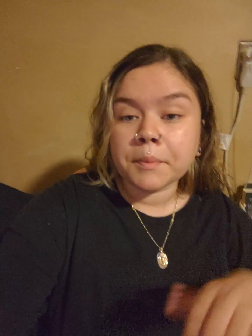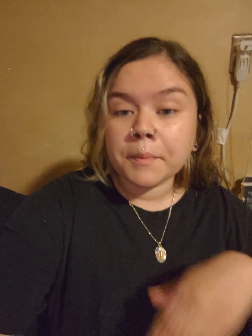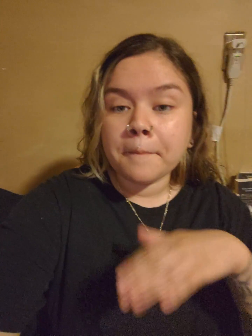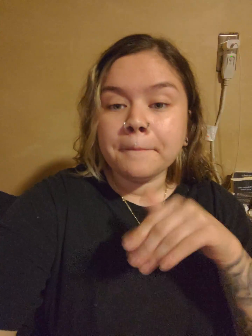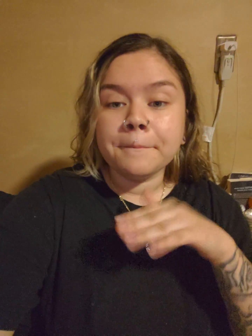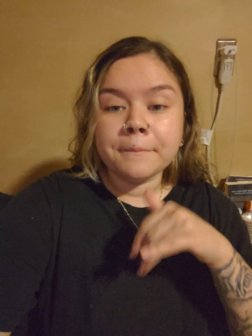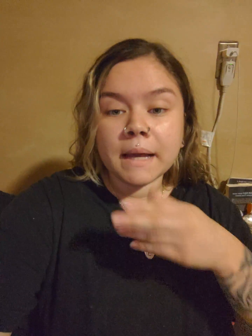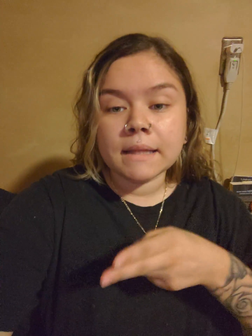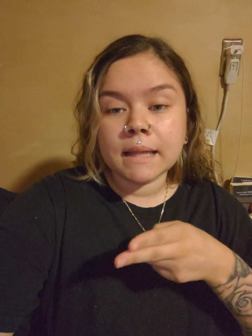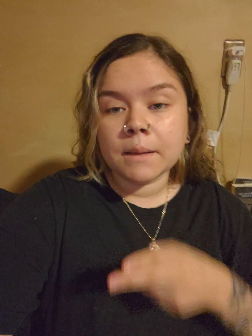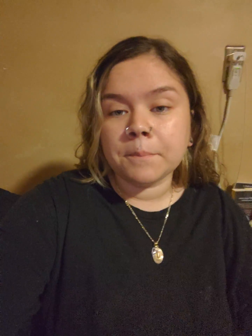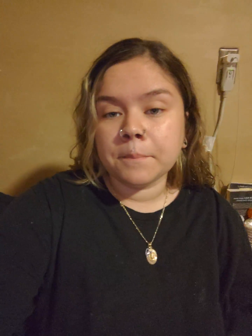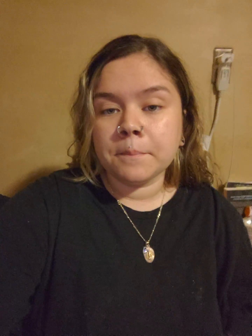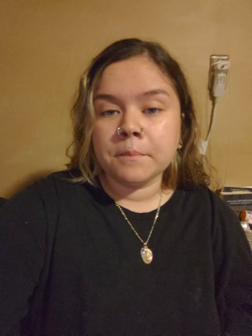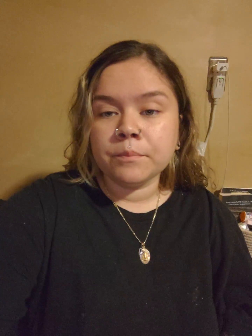pet's name